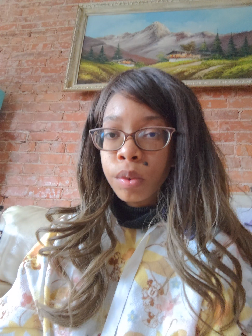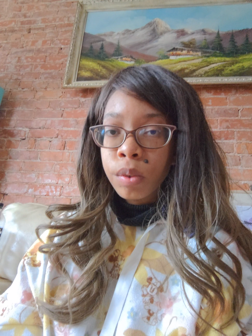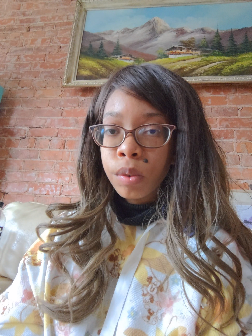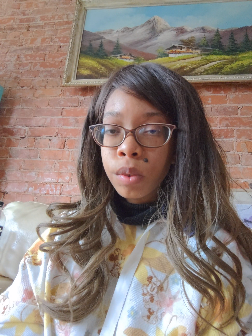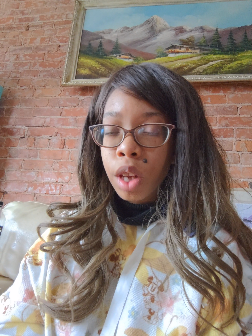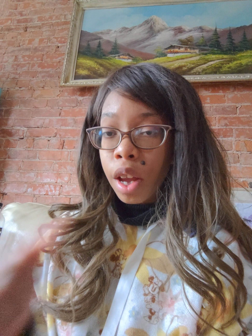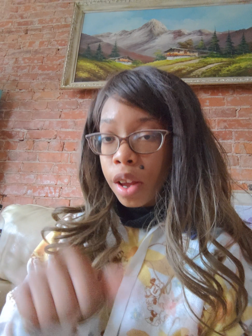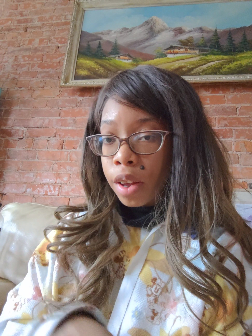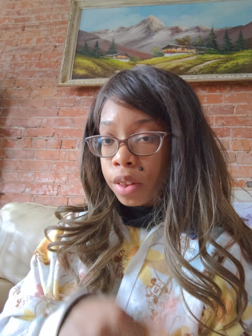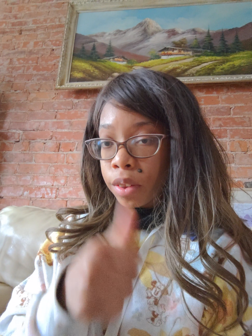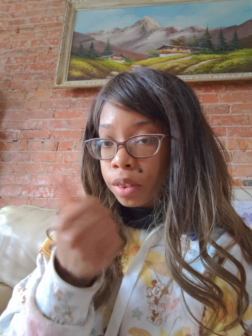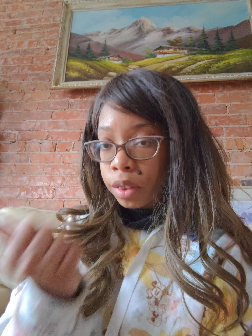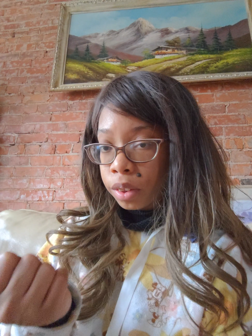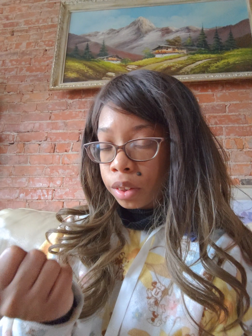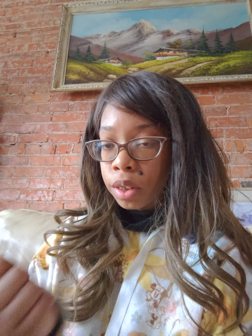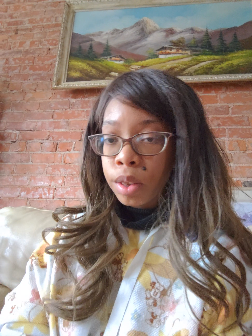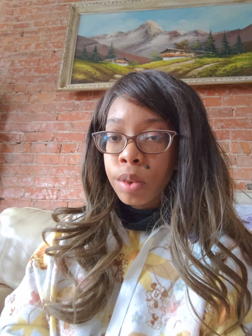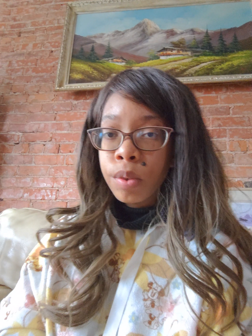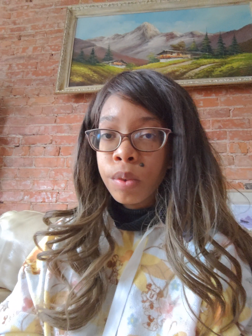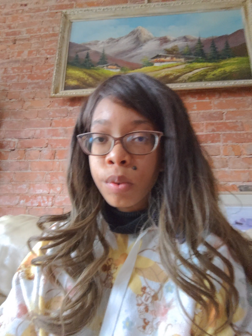another